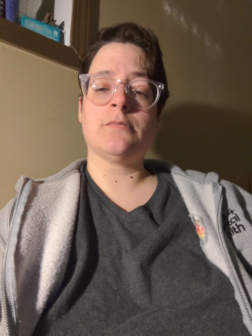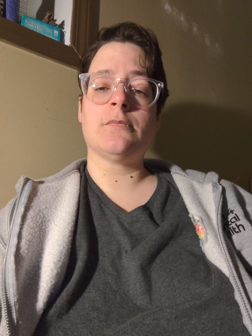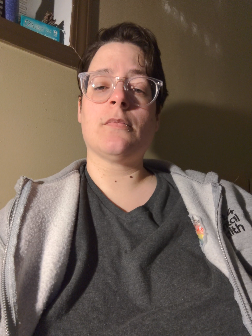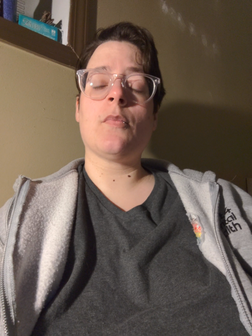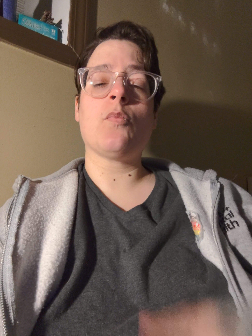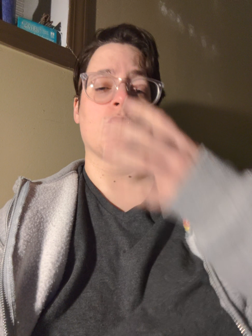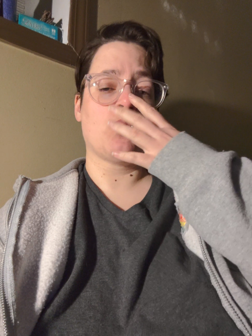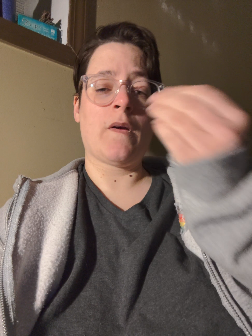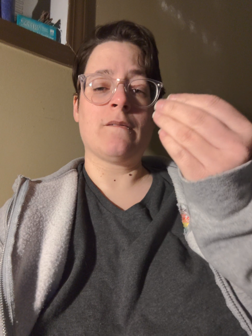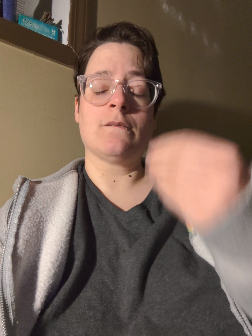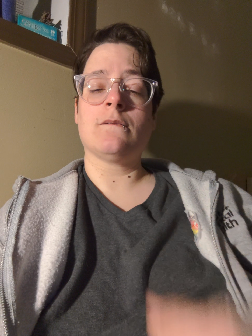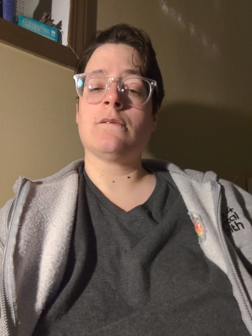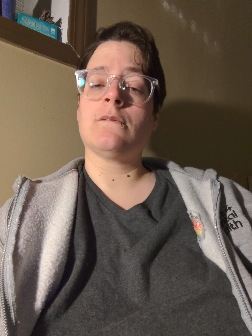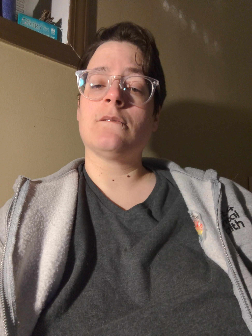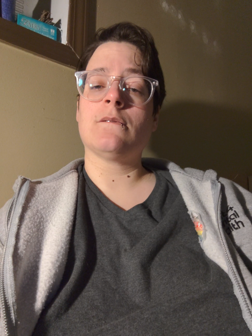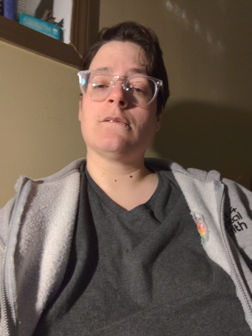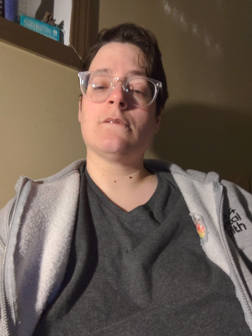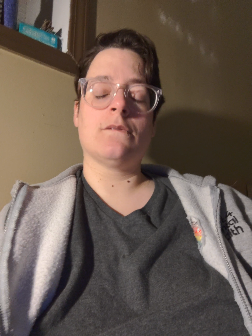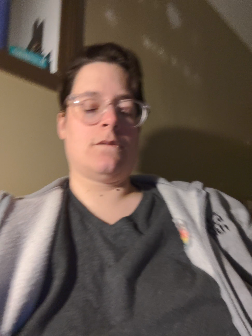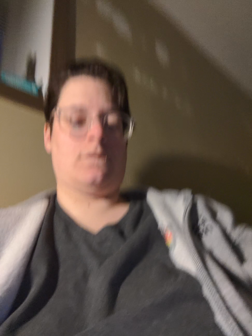wolf